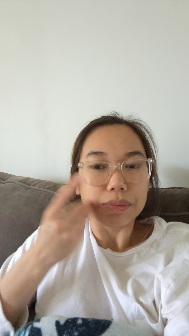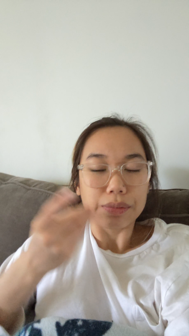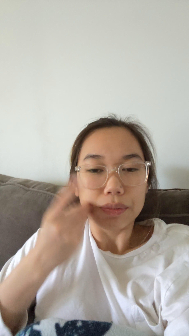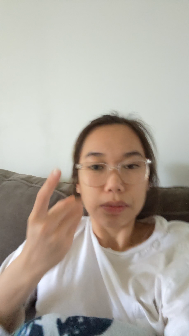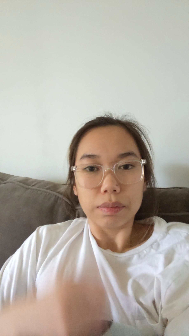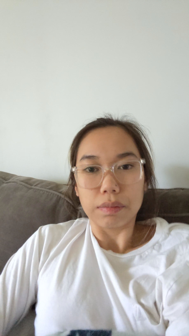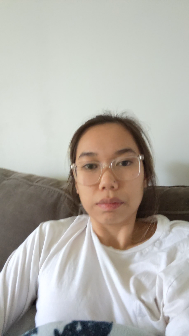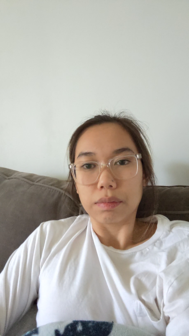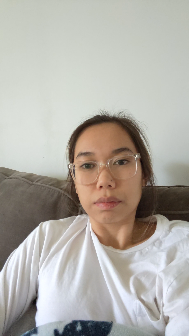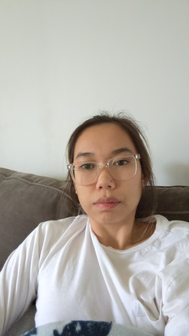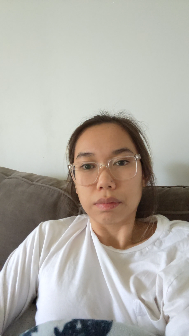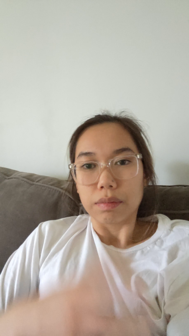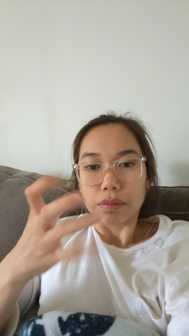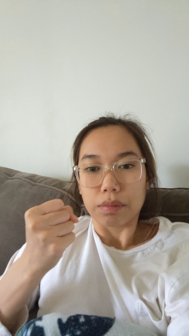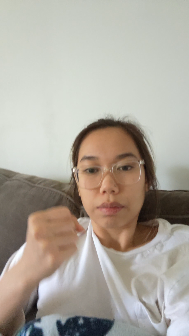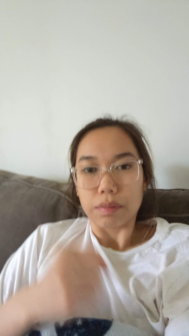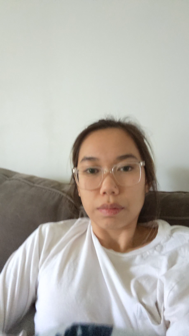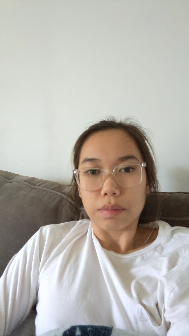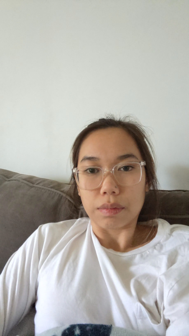get